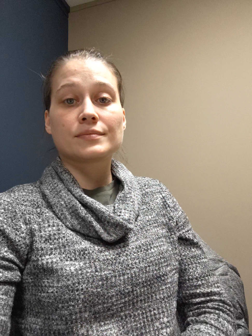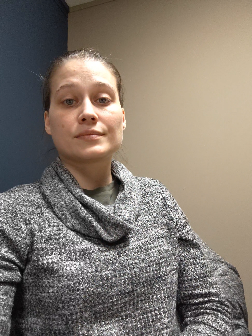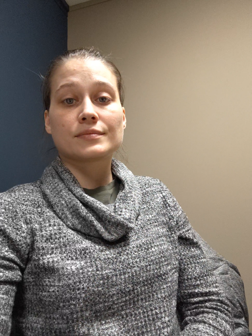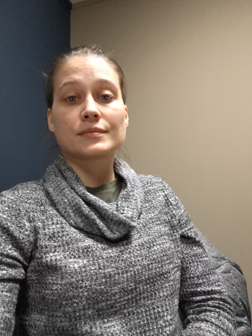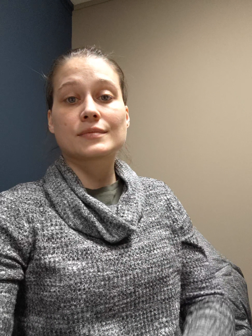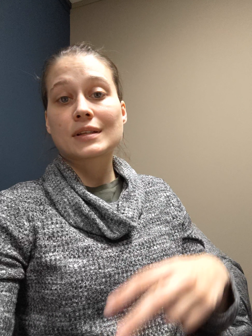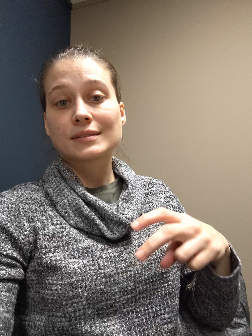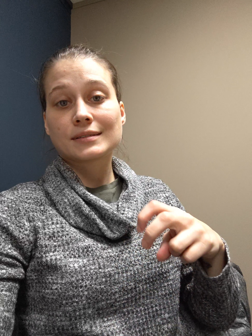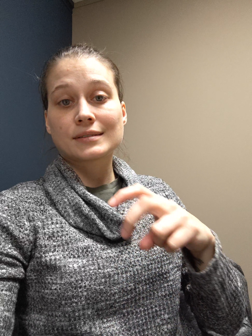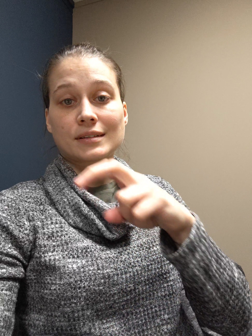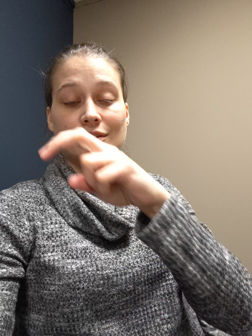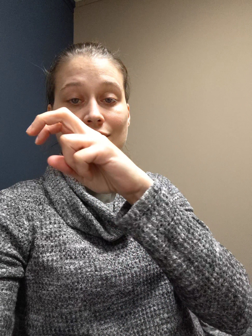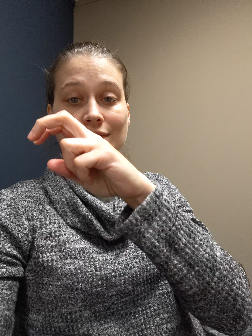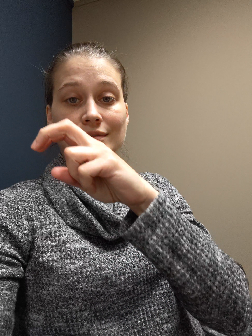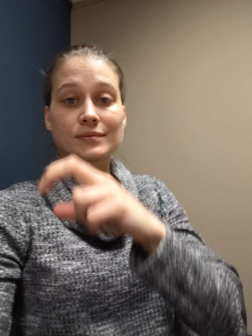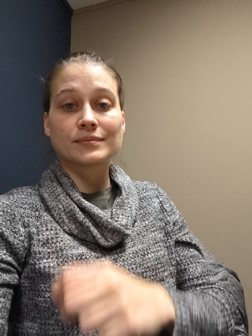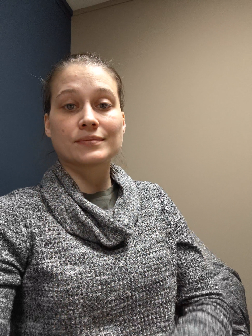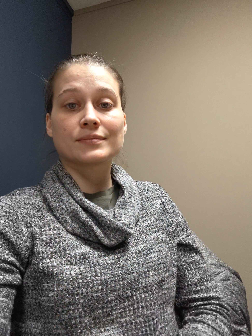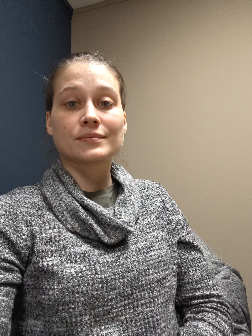stairs